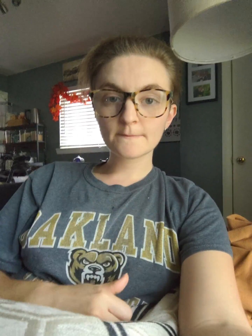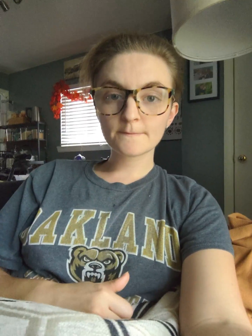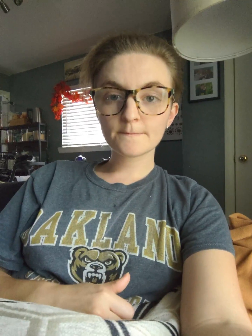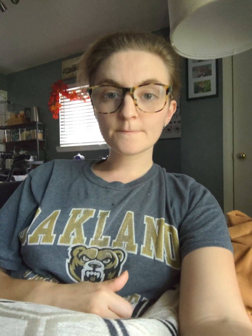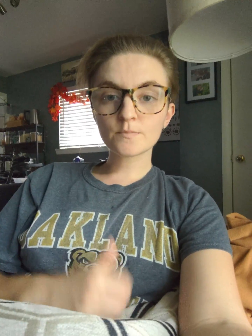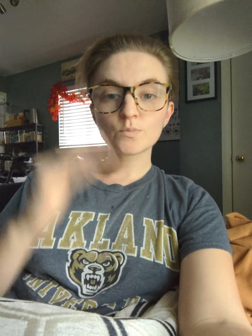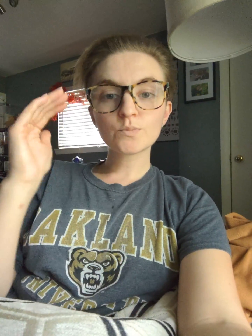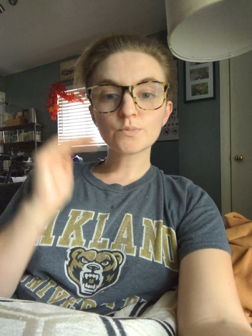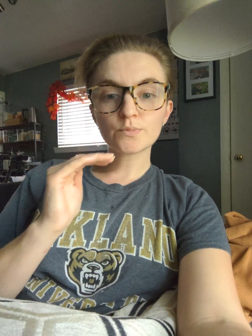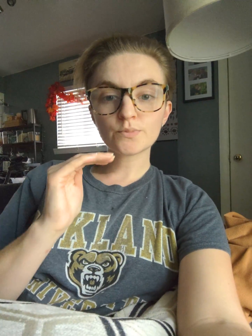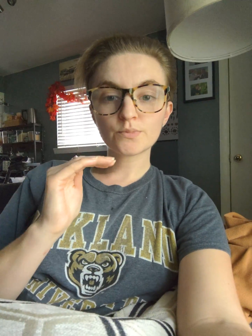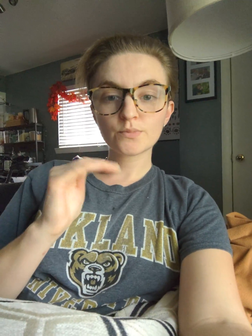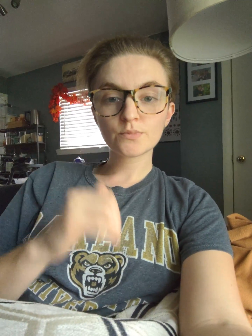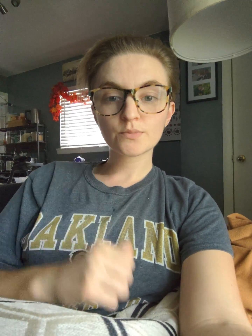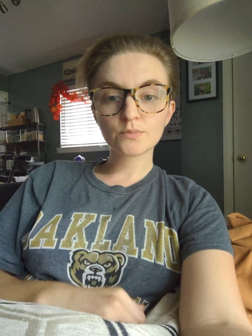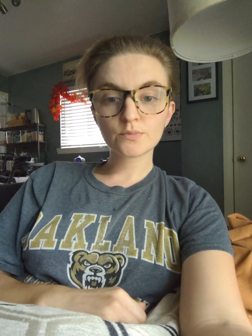short